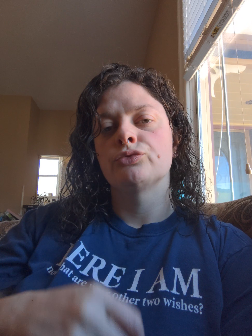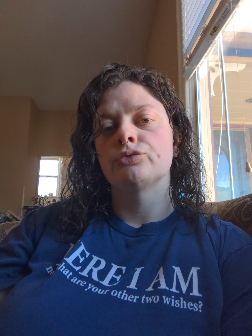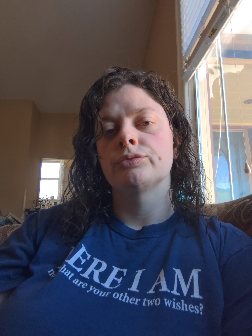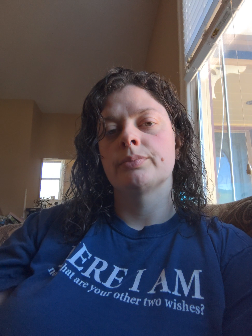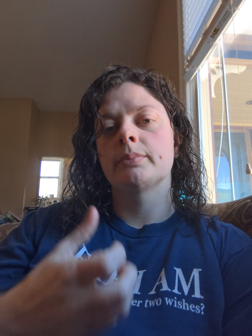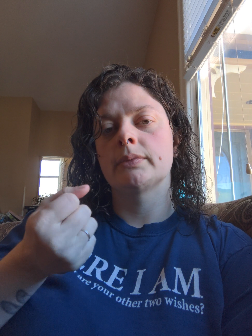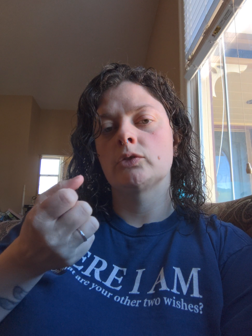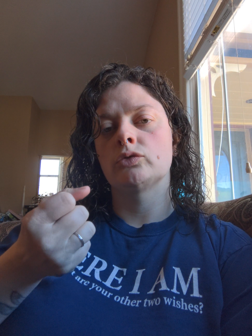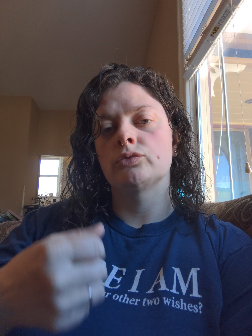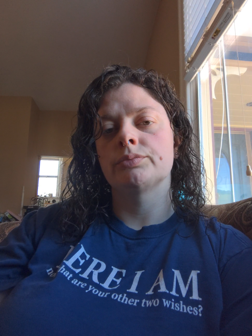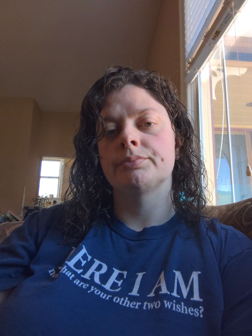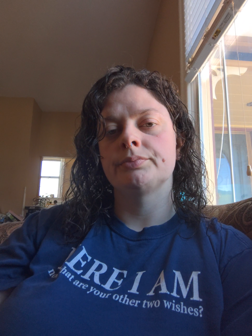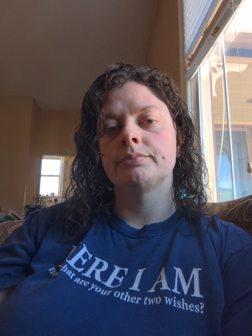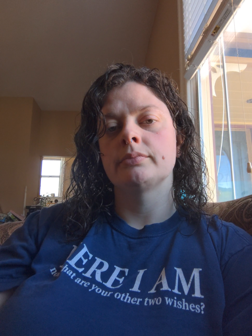milk